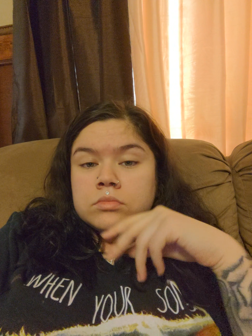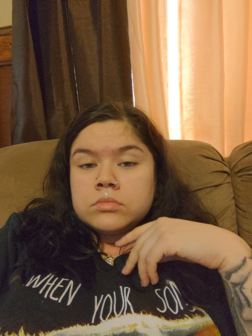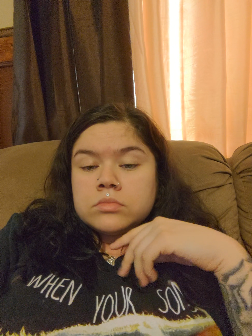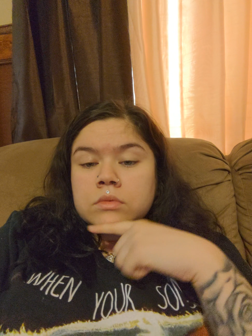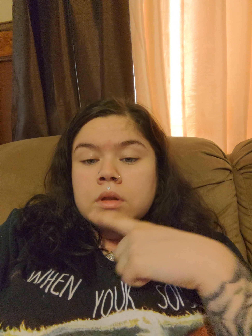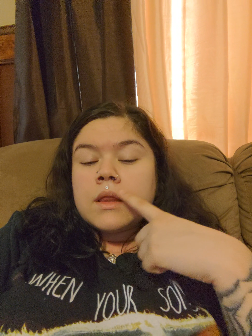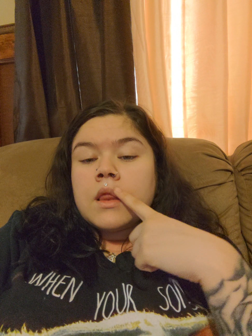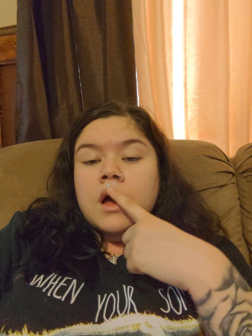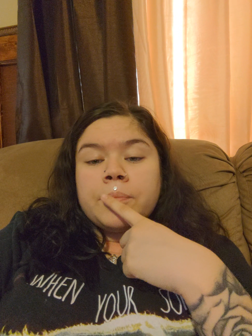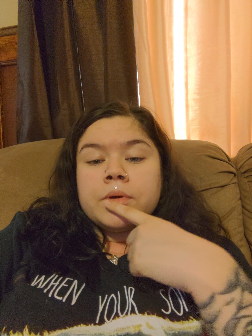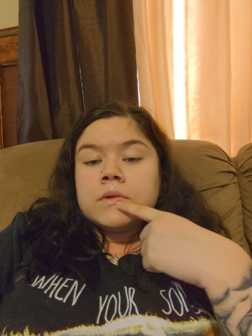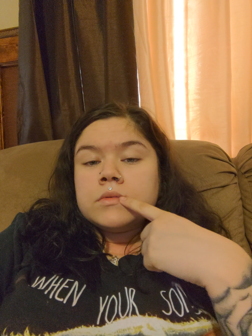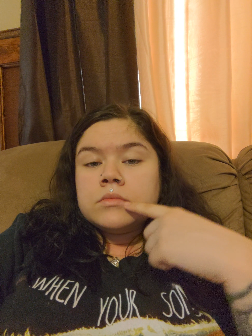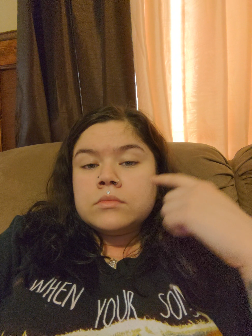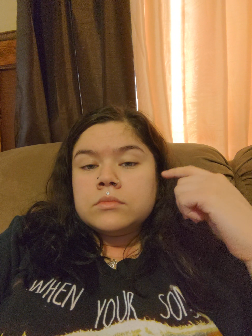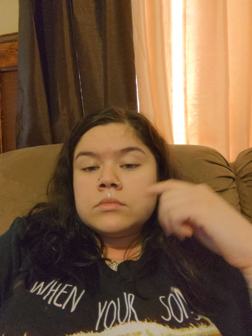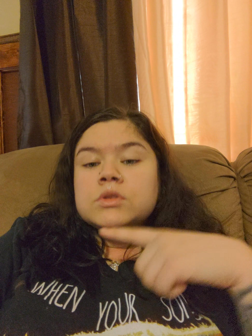lips